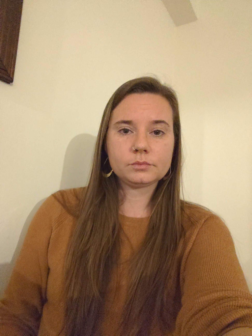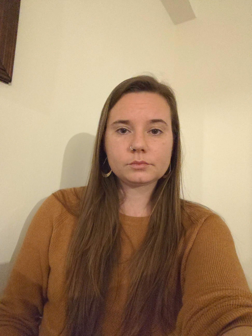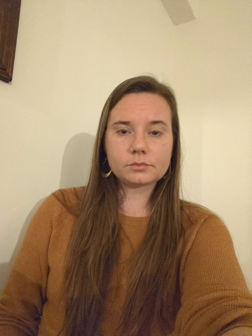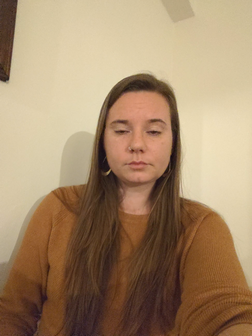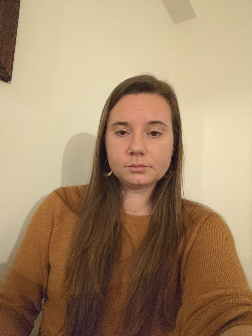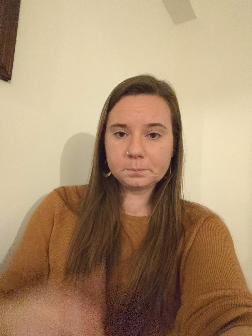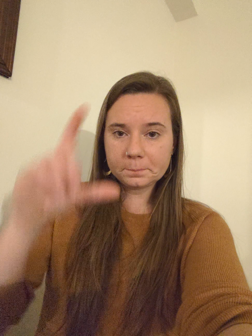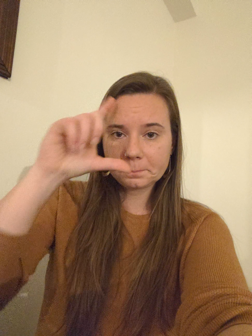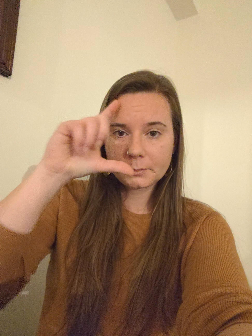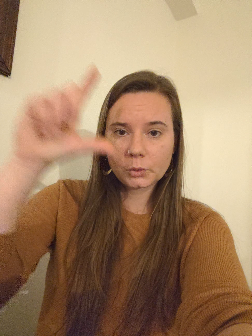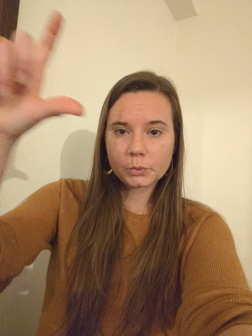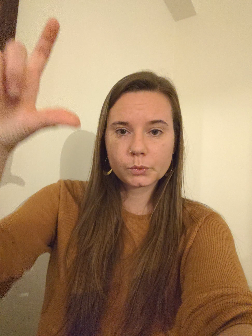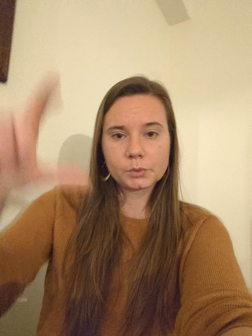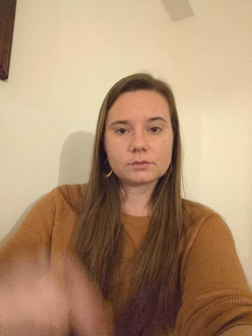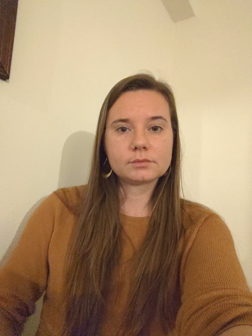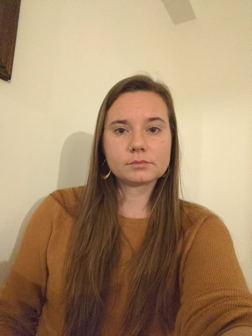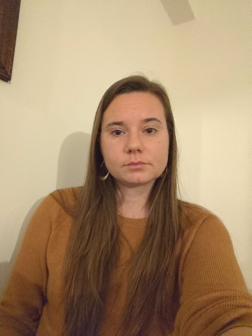moon